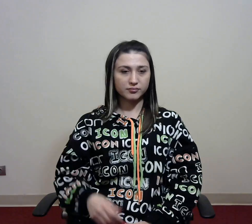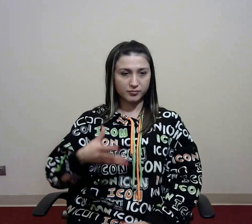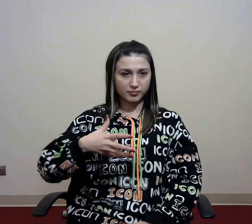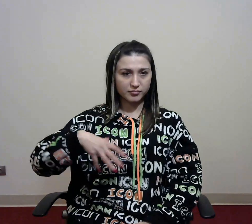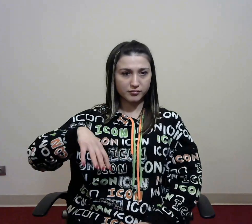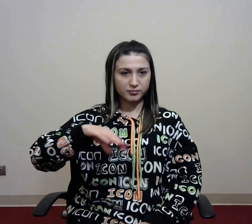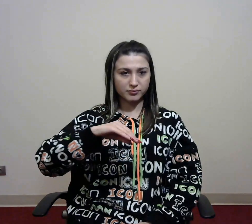biz